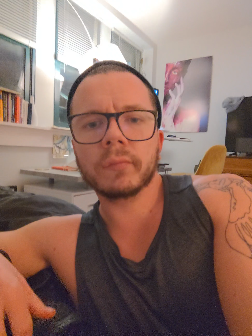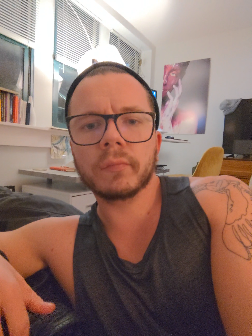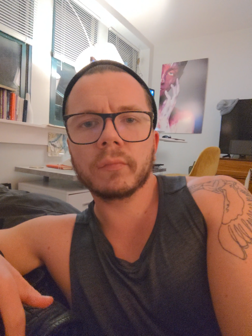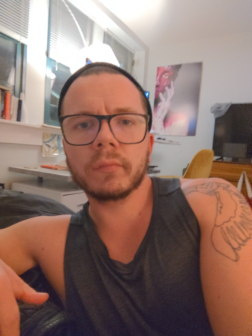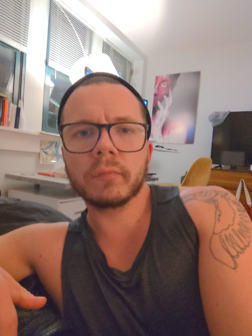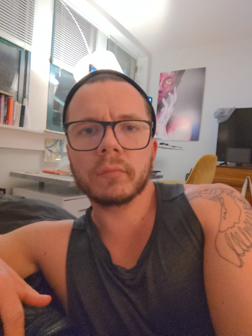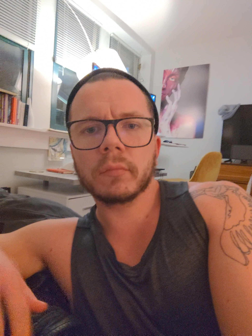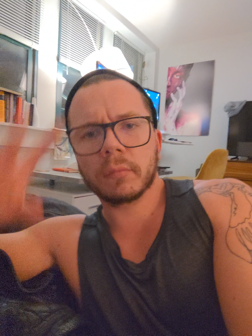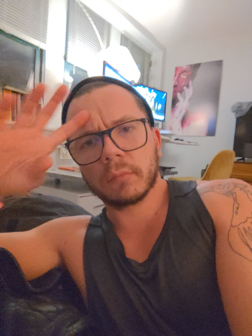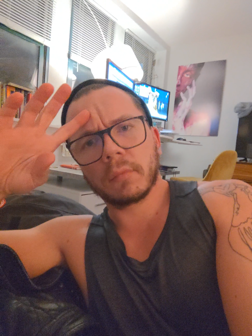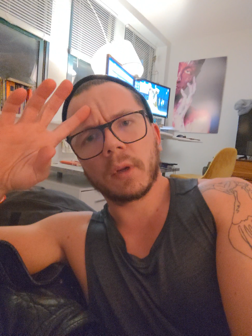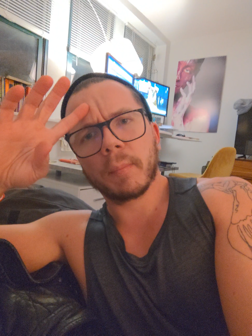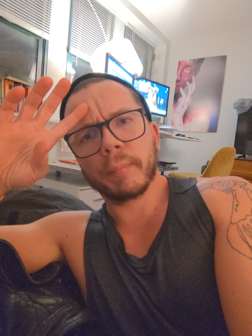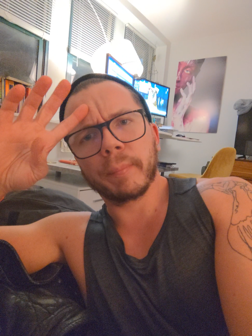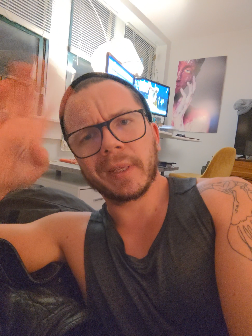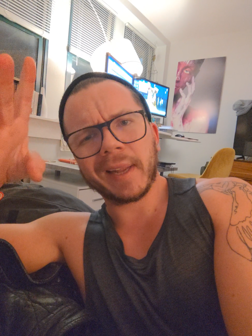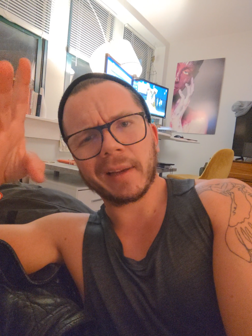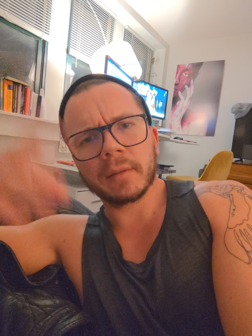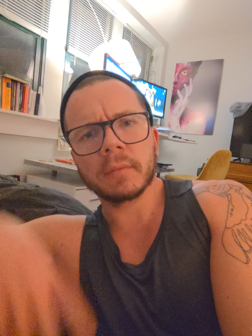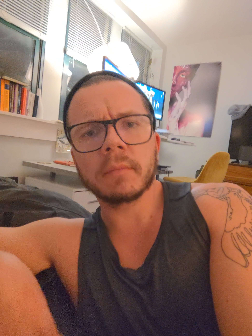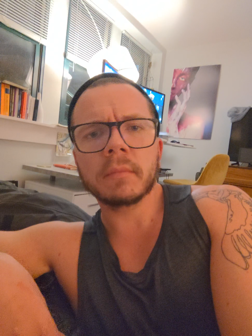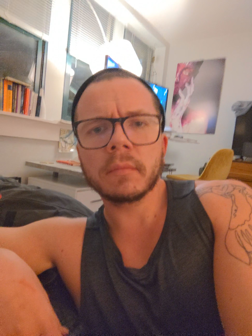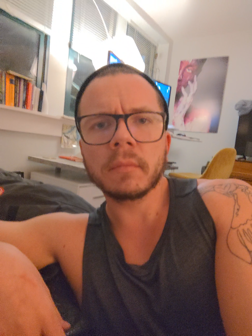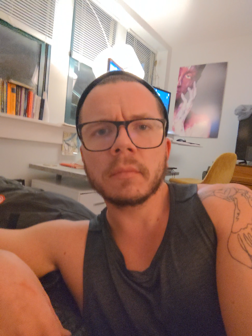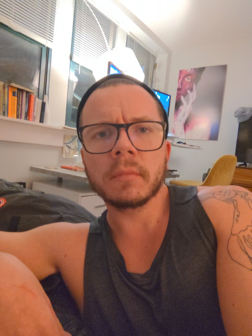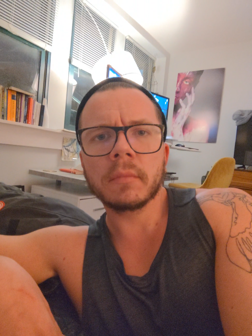pretend